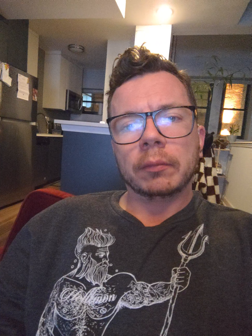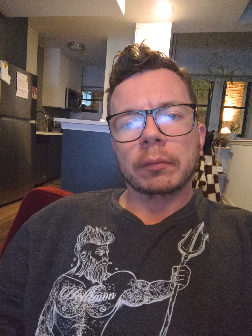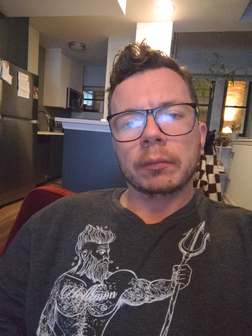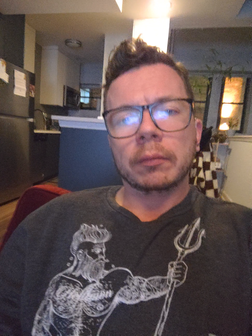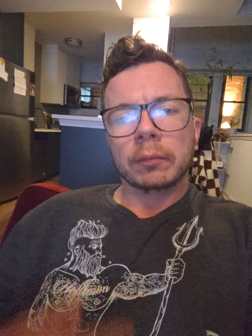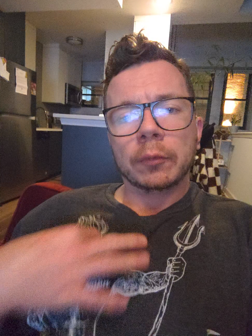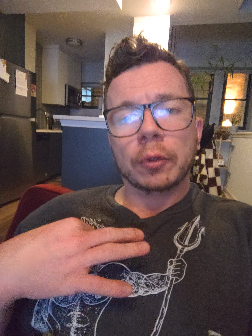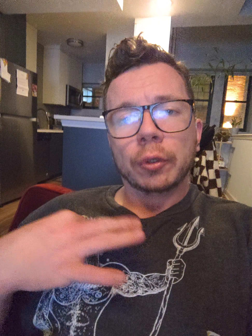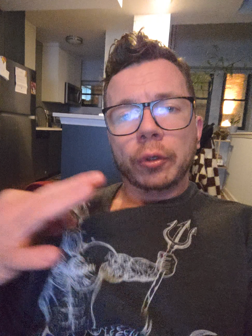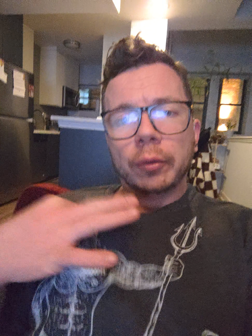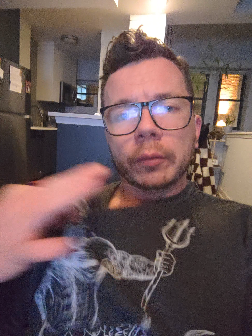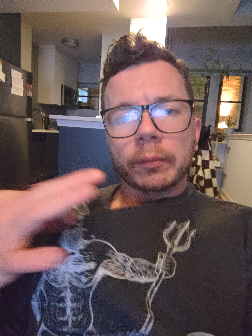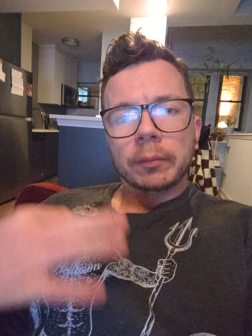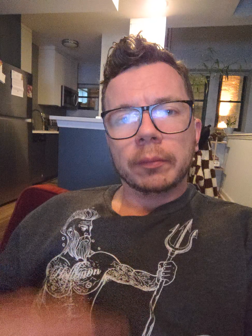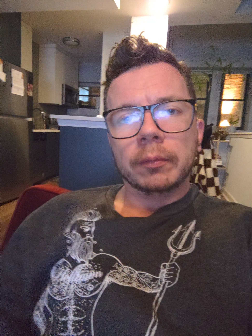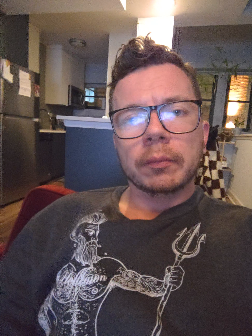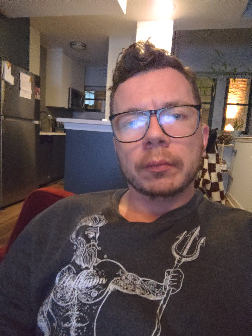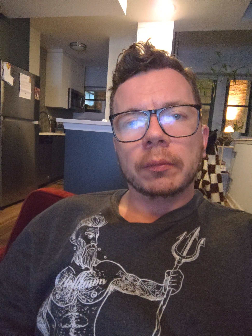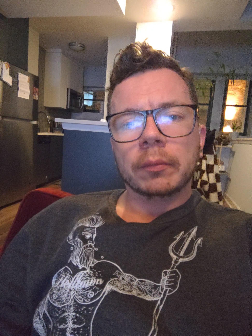shirt